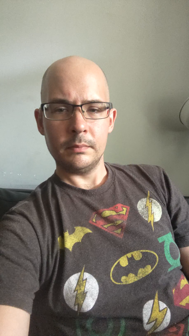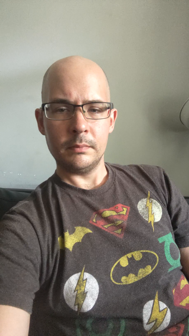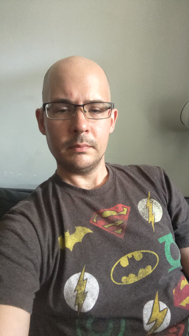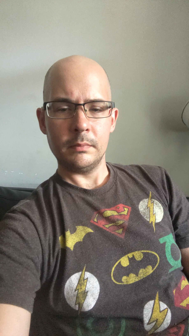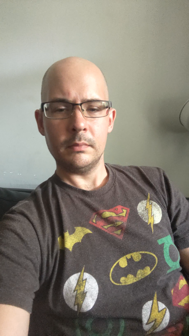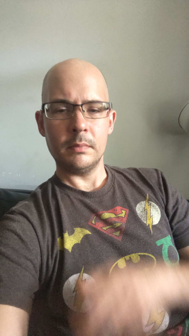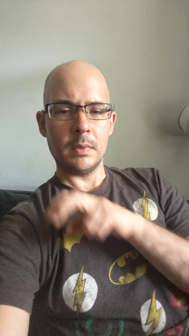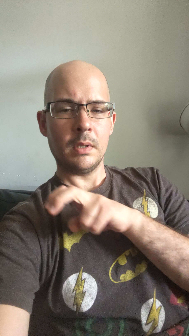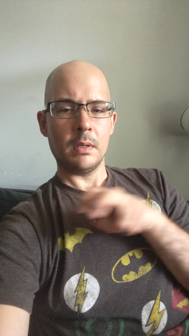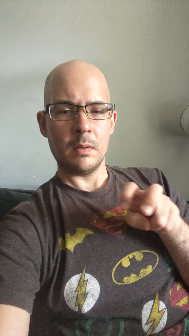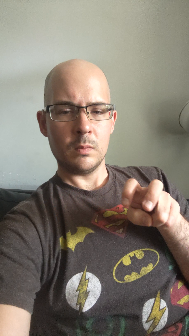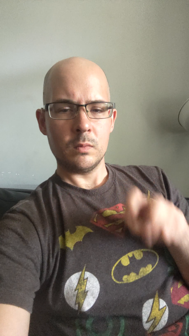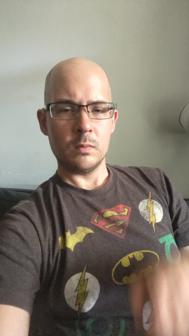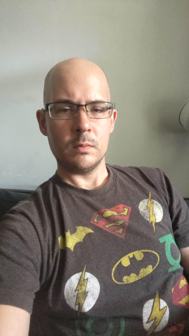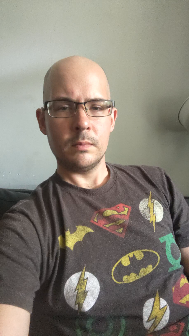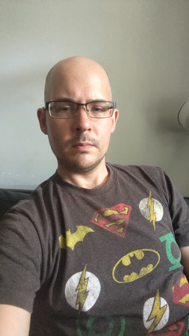couch